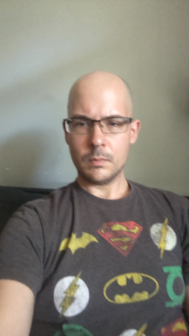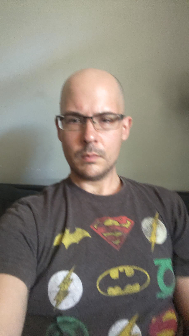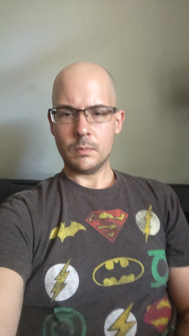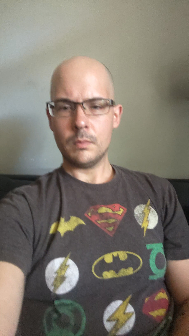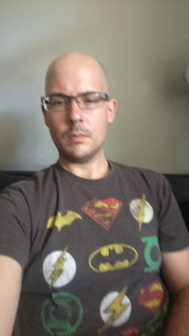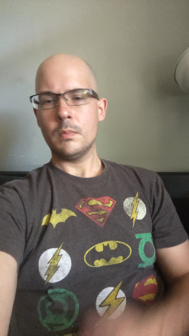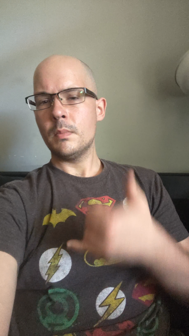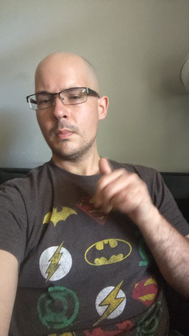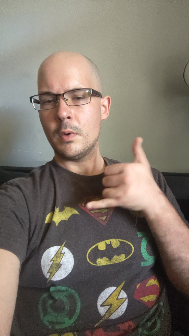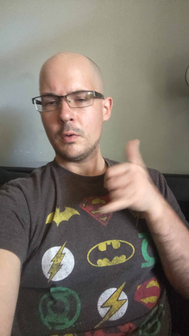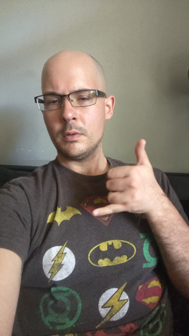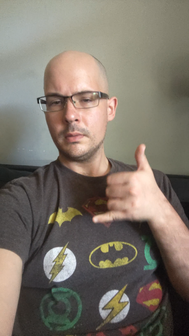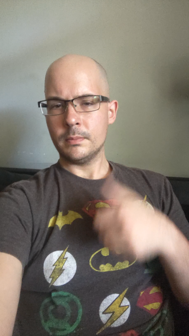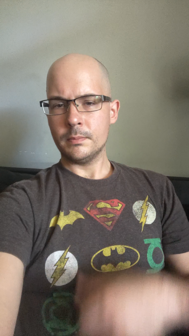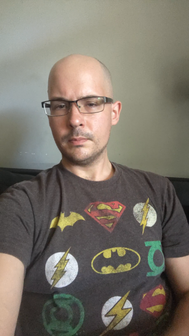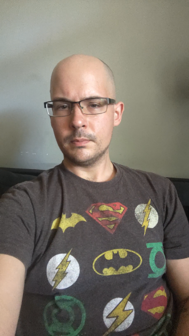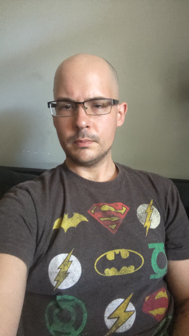party